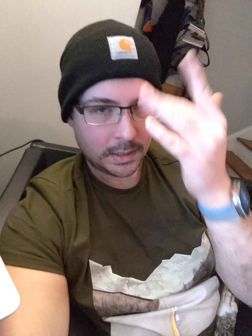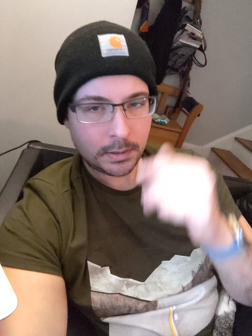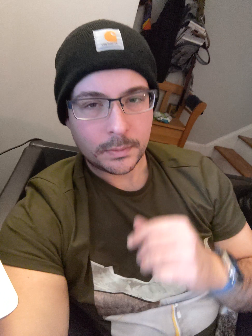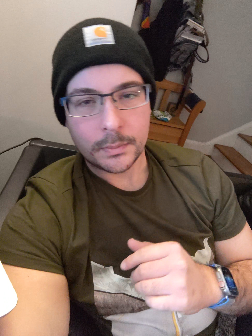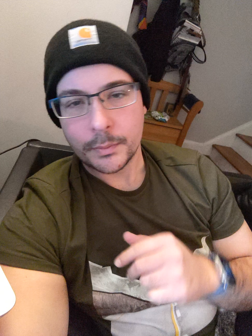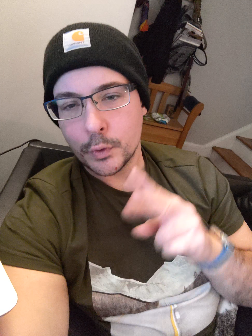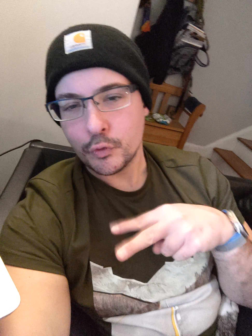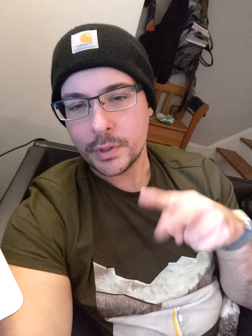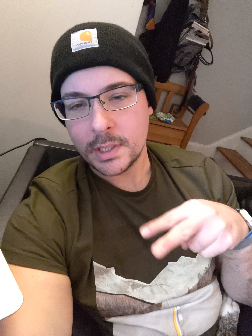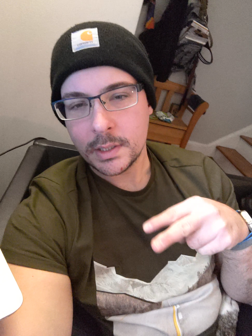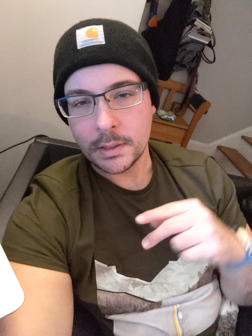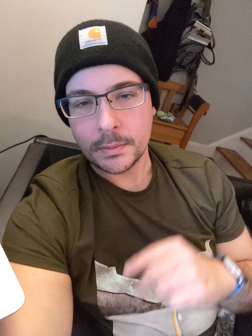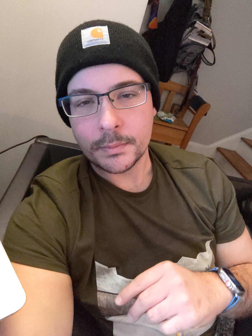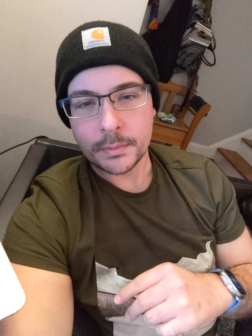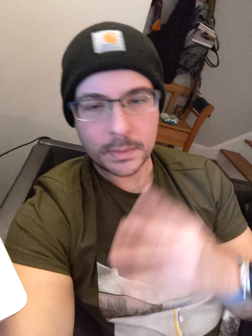read